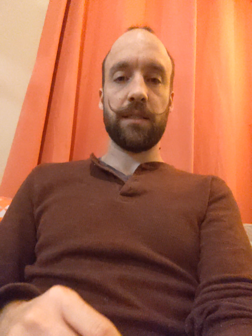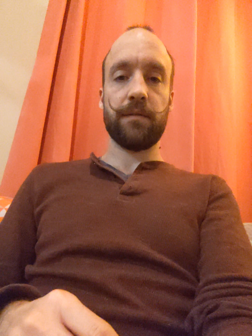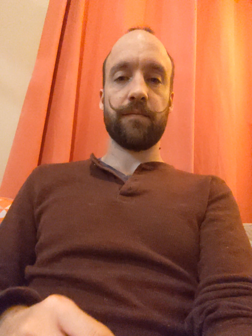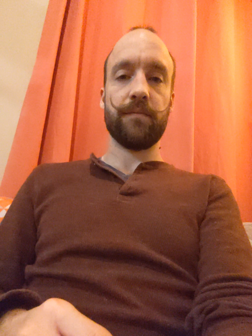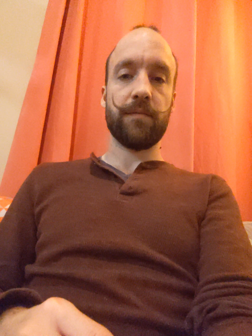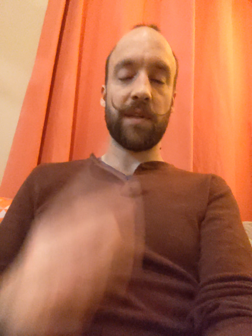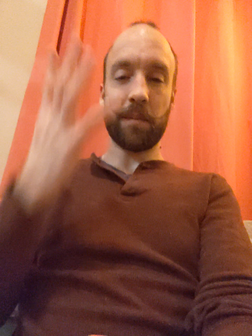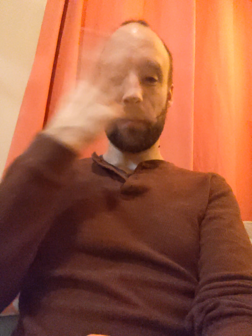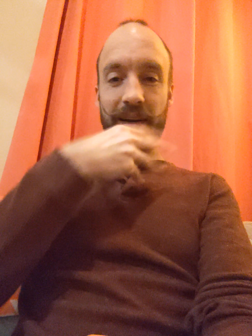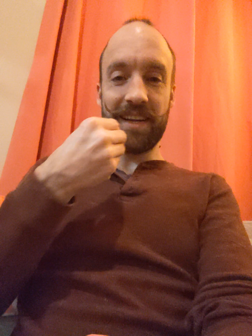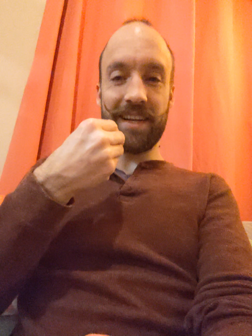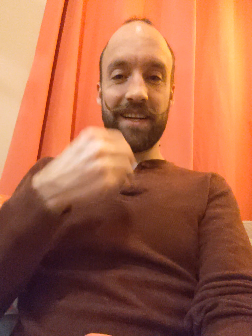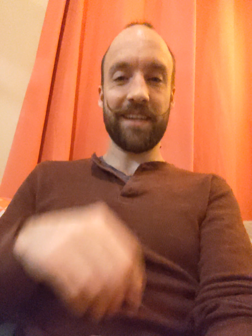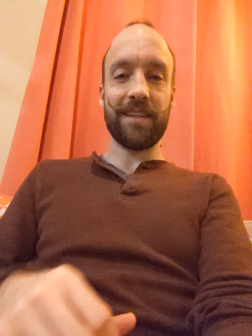pretty